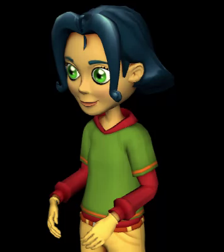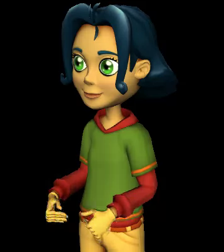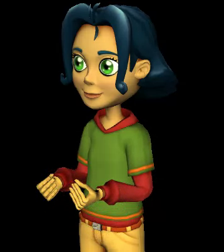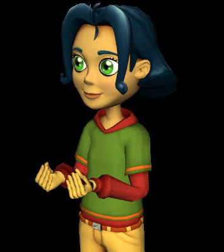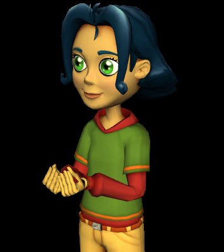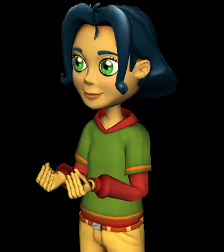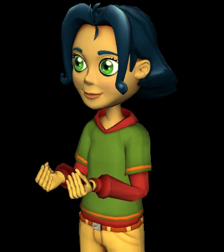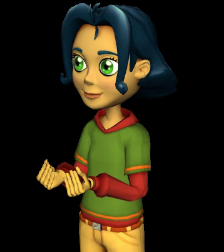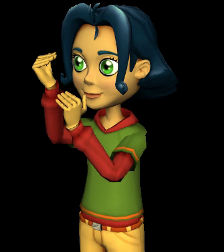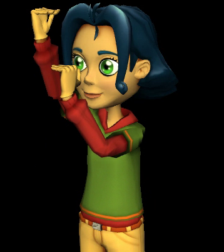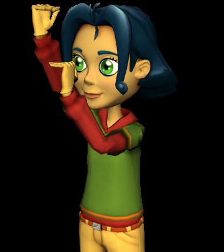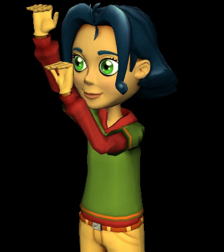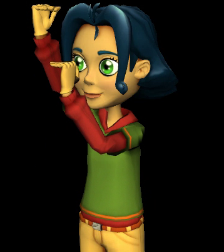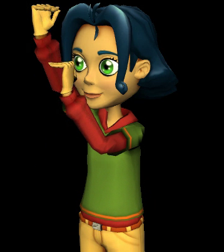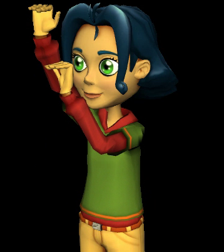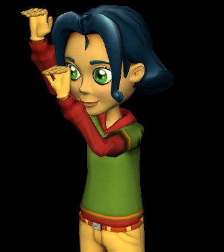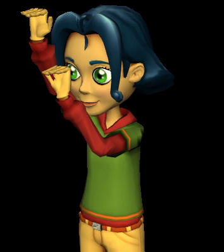أجنبي